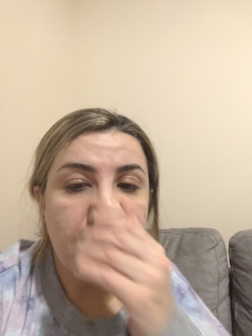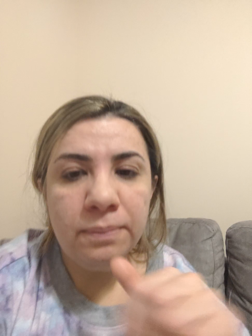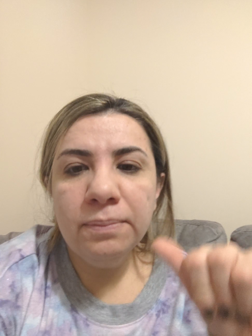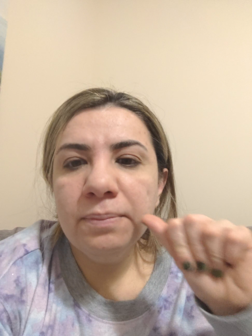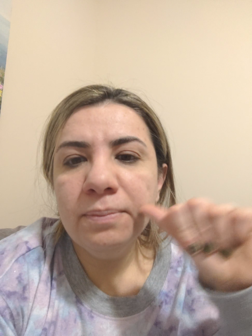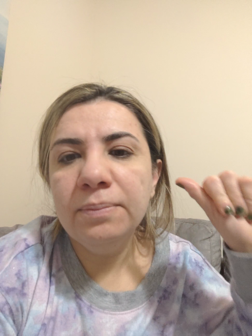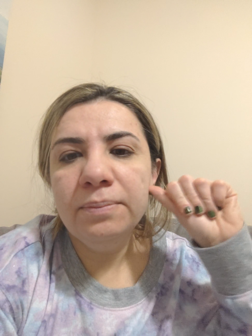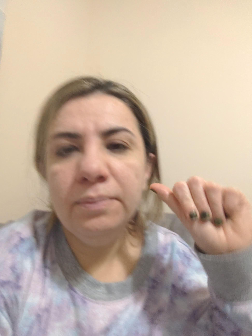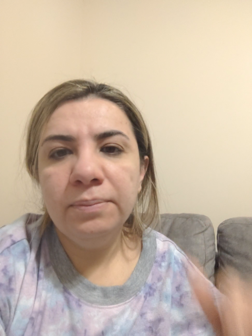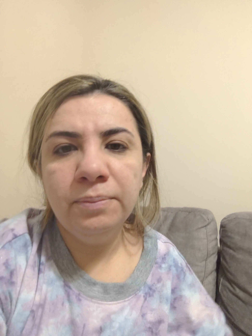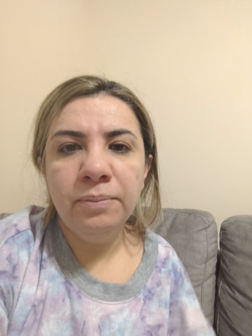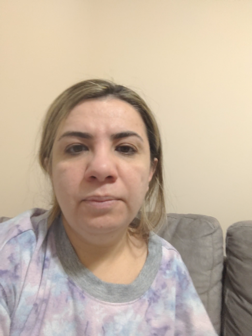yesterday